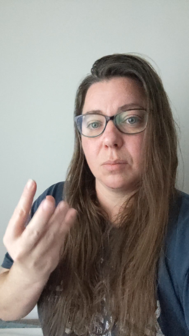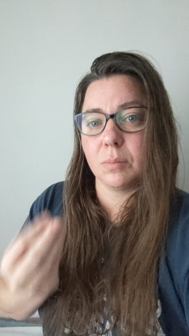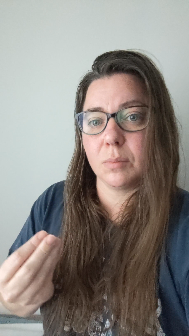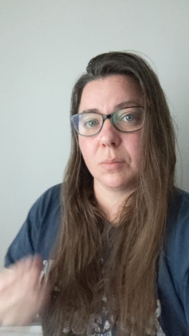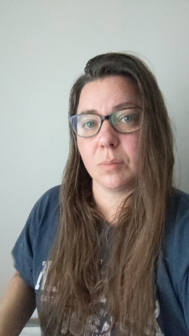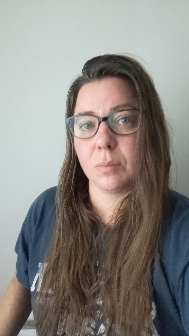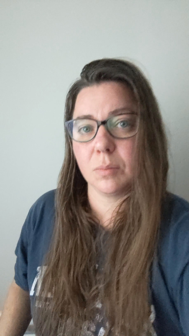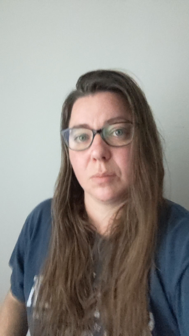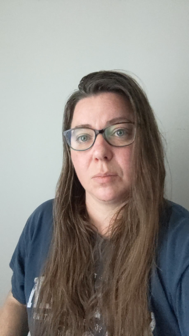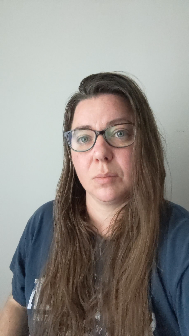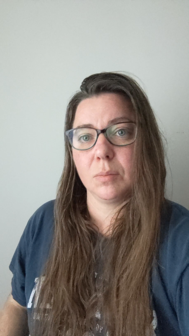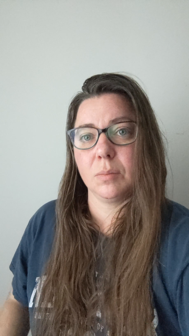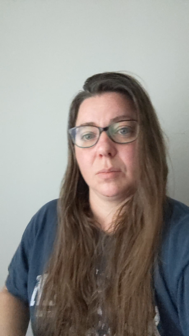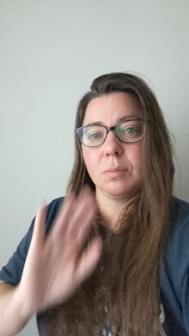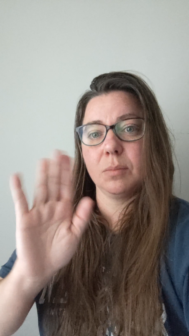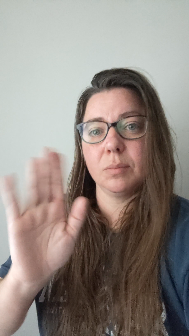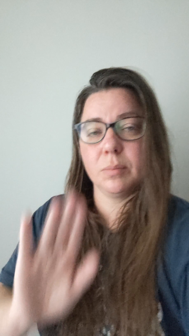hi